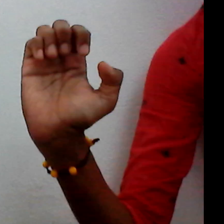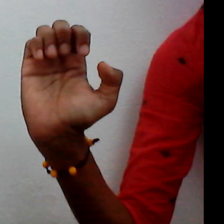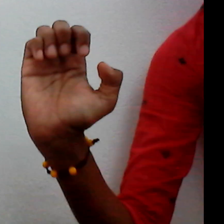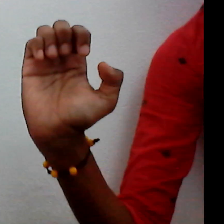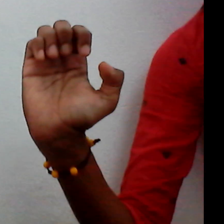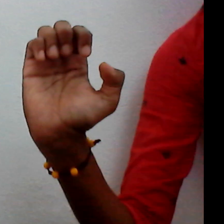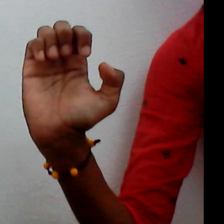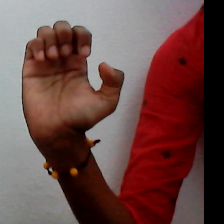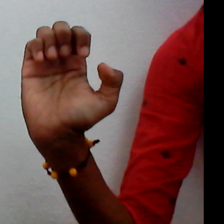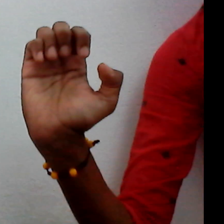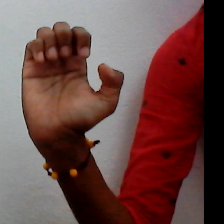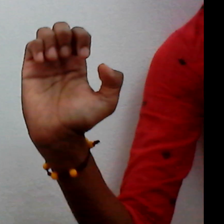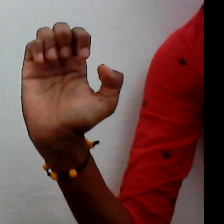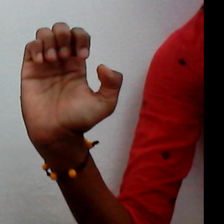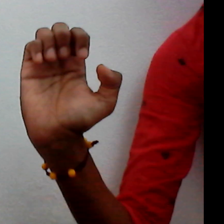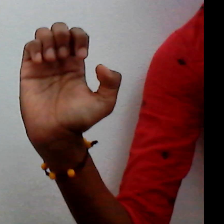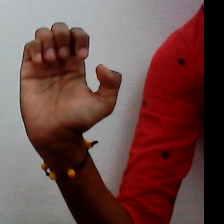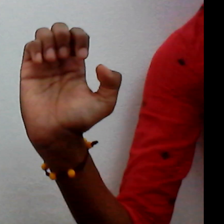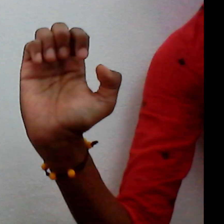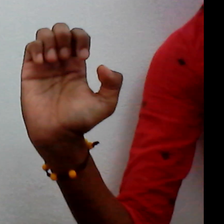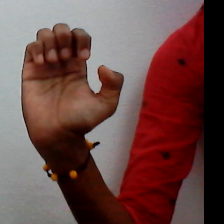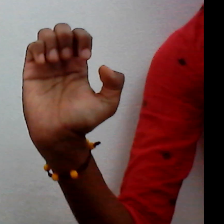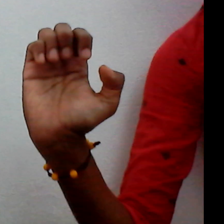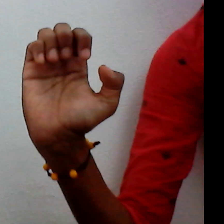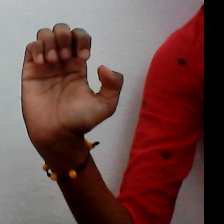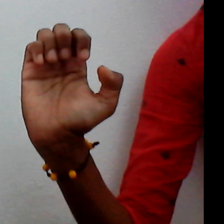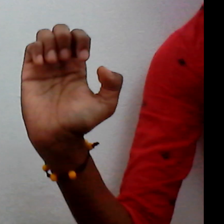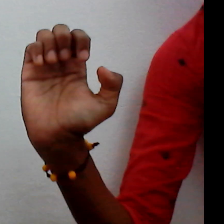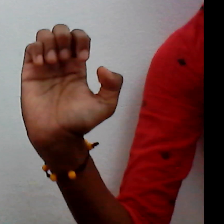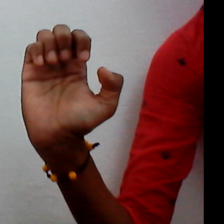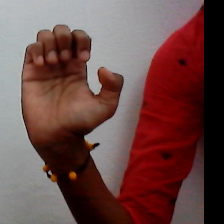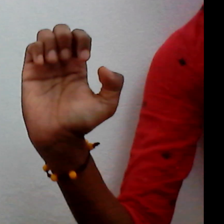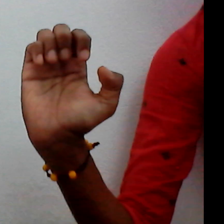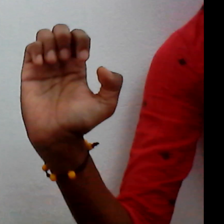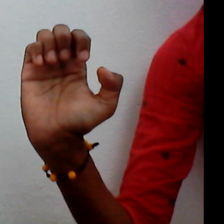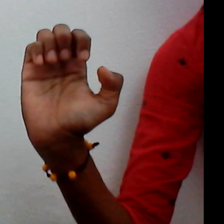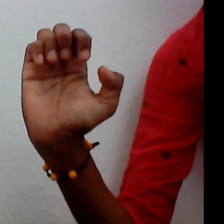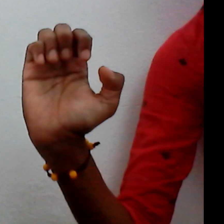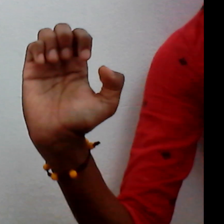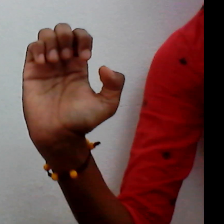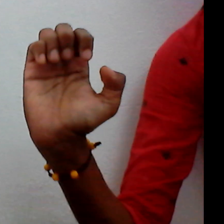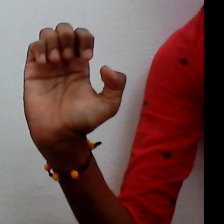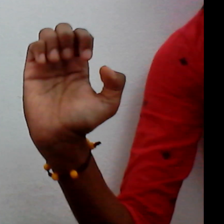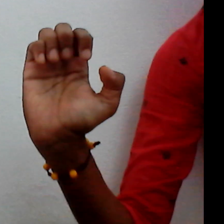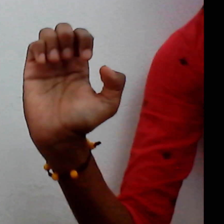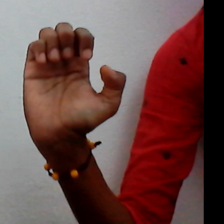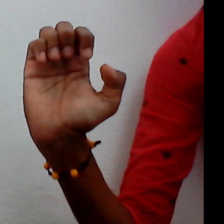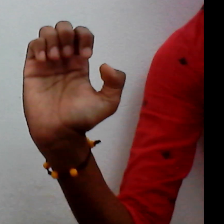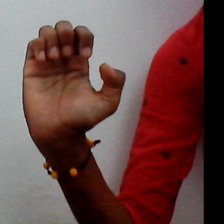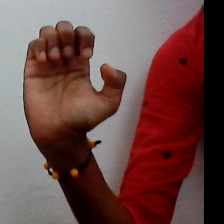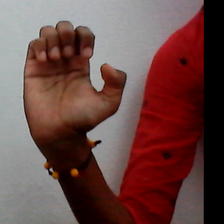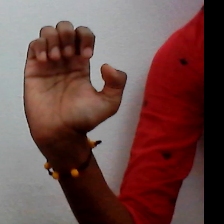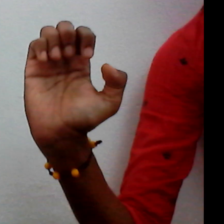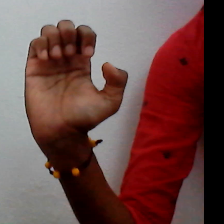ഇ